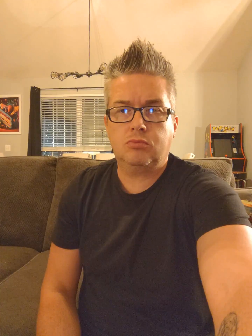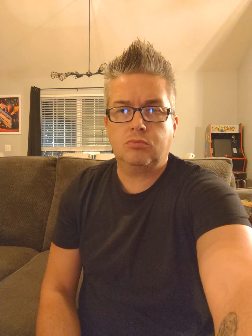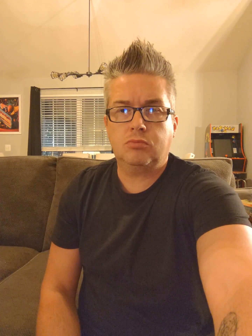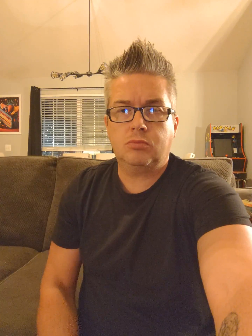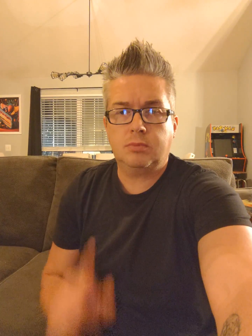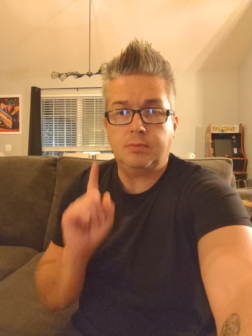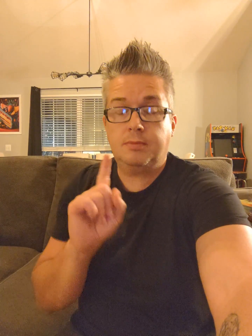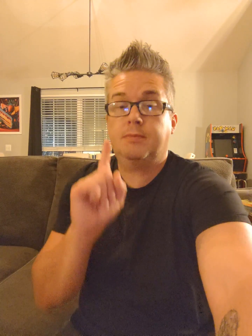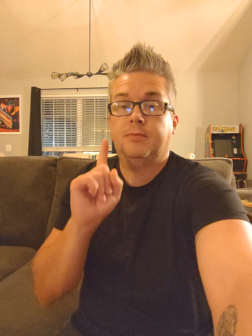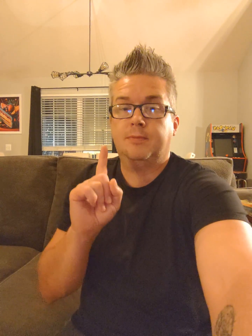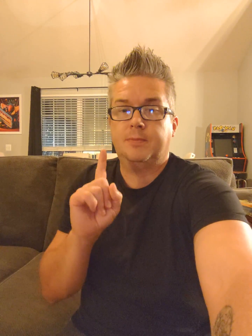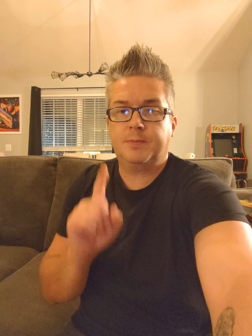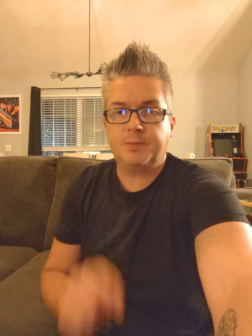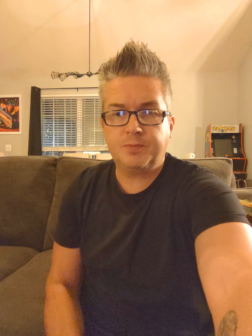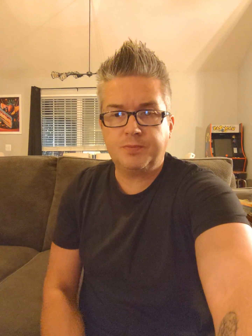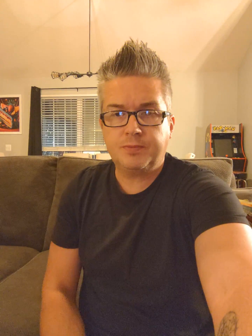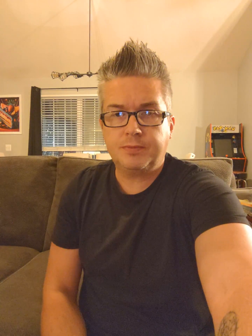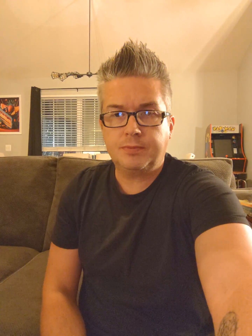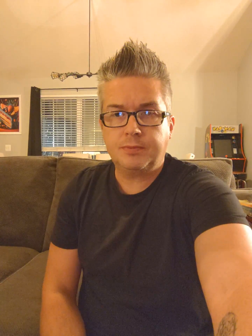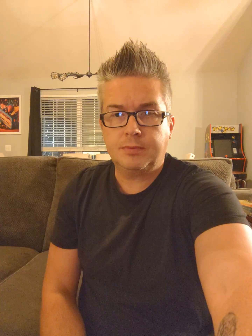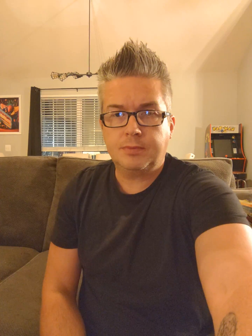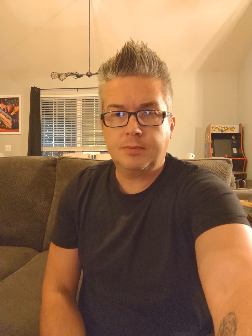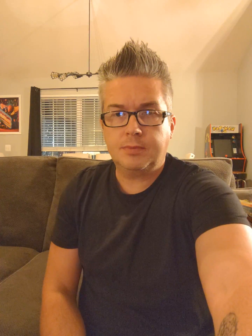bump